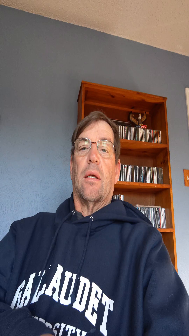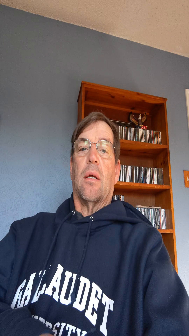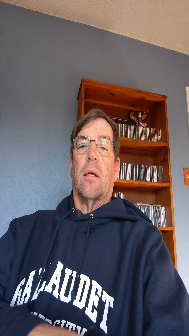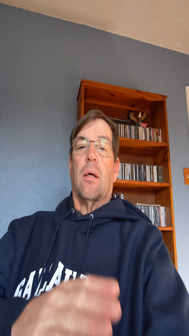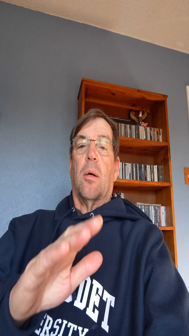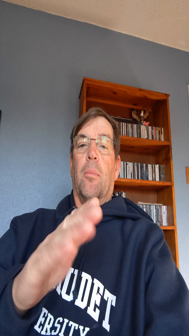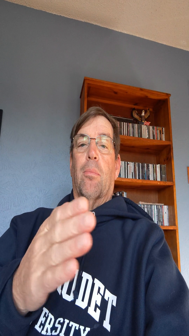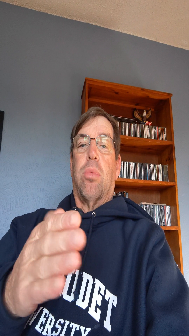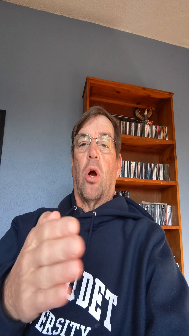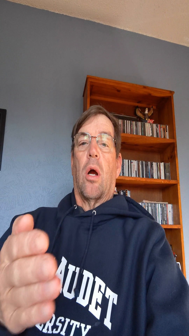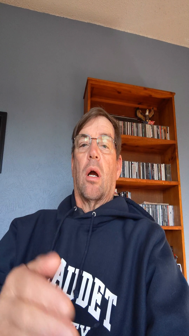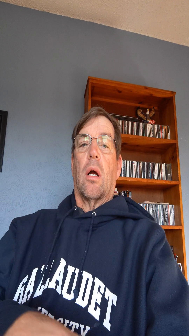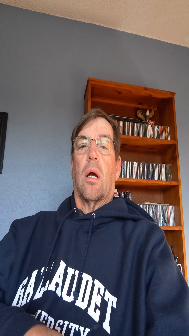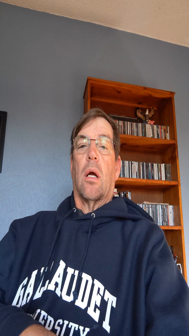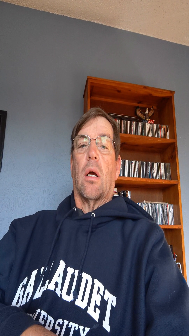book